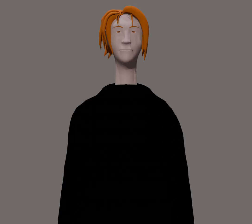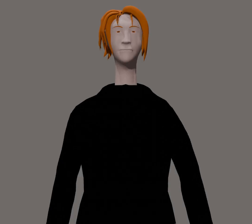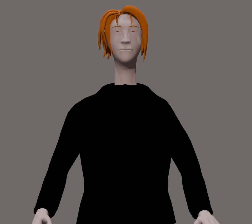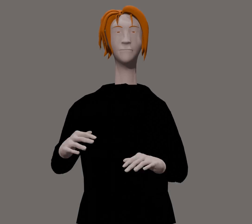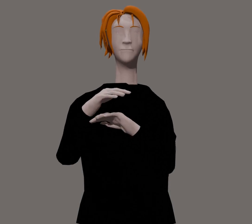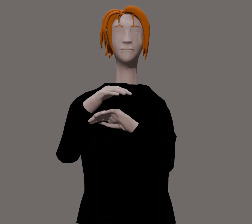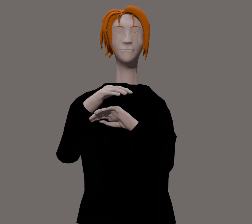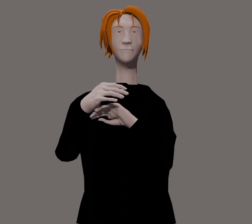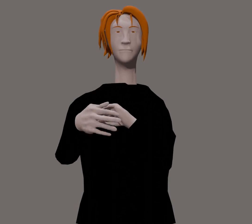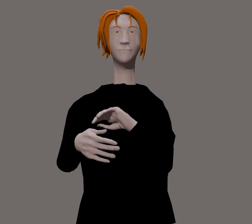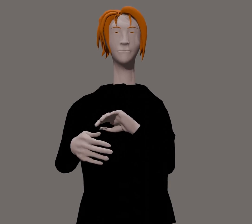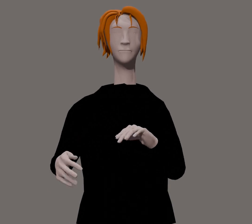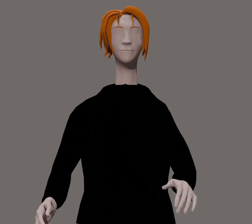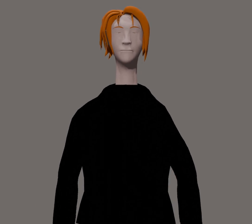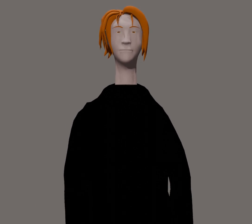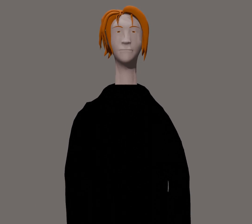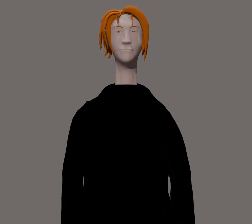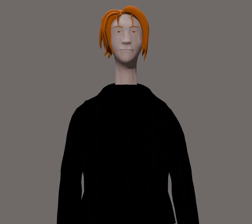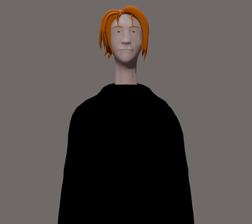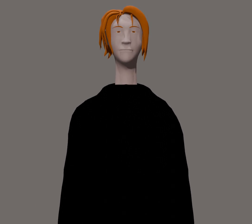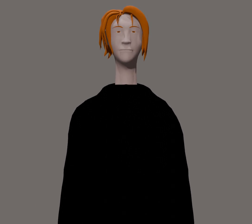Bump